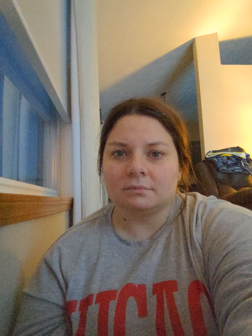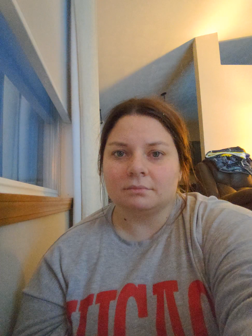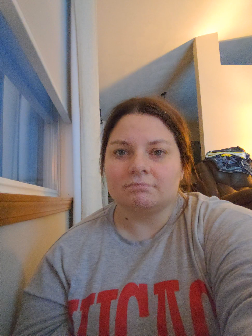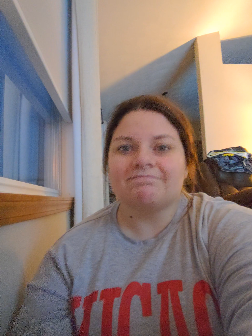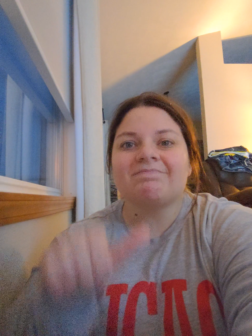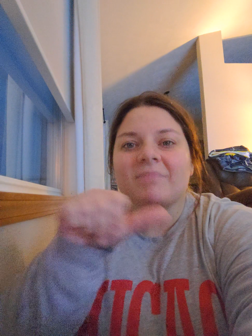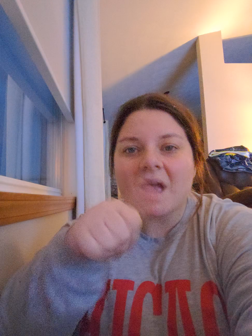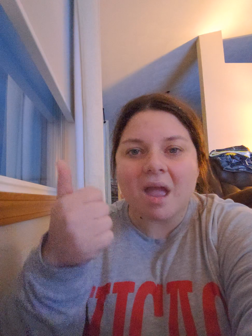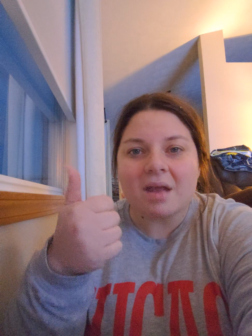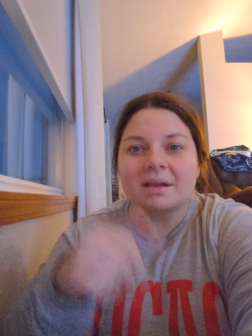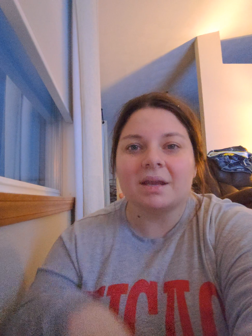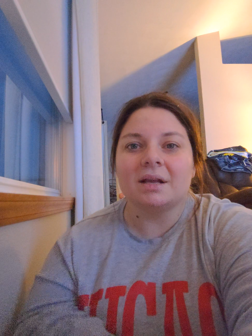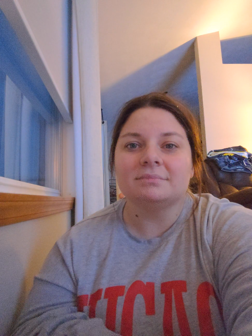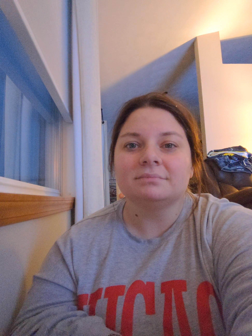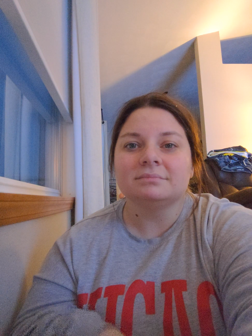any